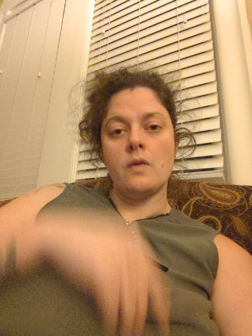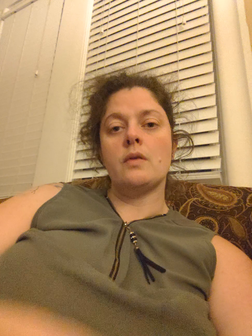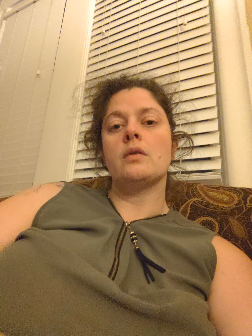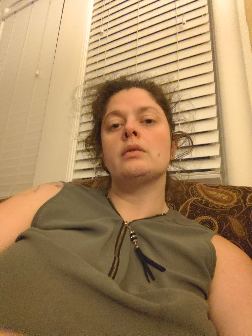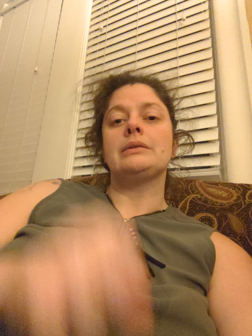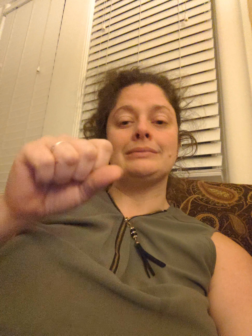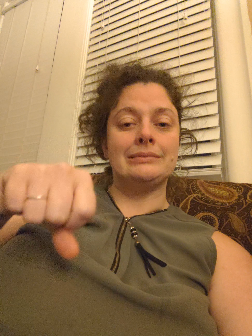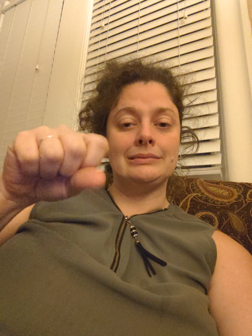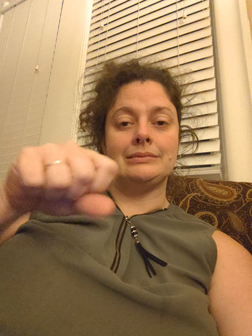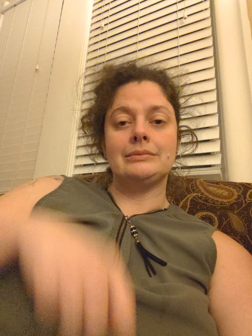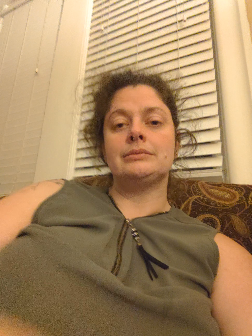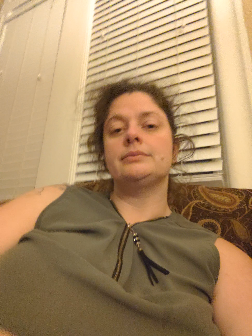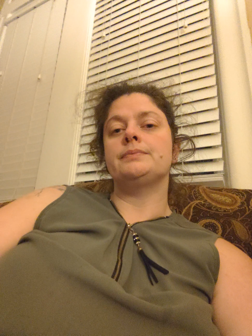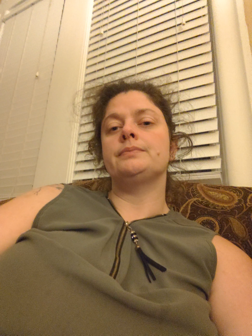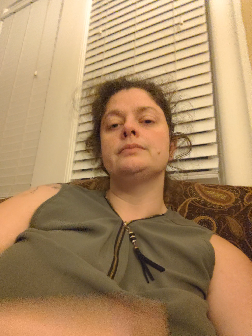yes